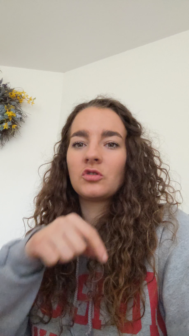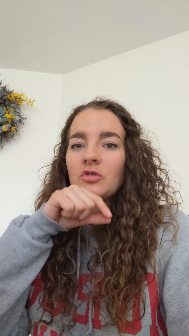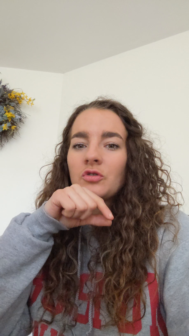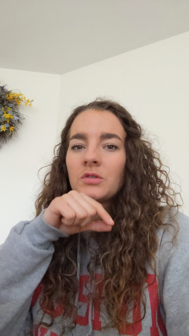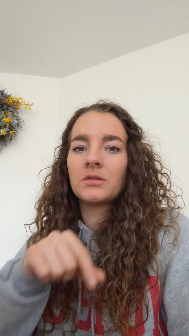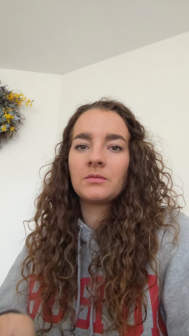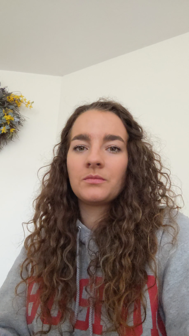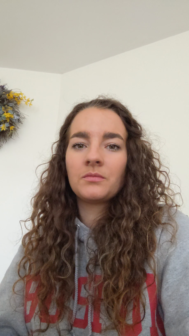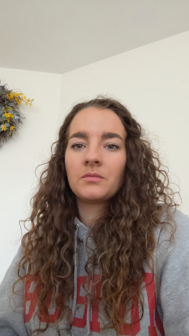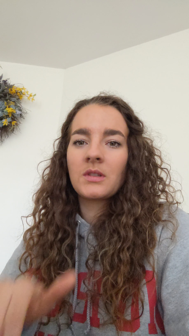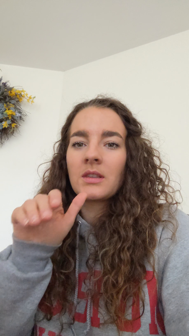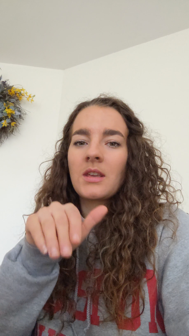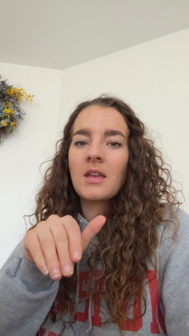night night